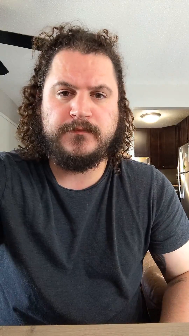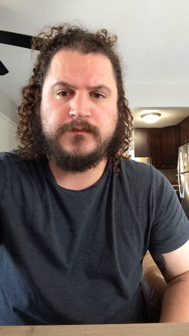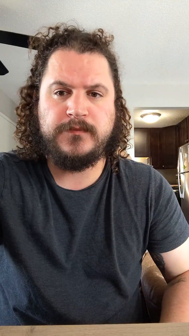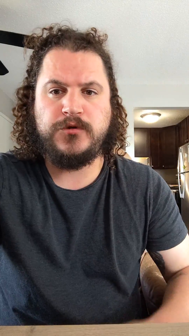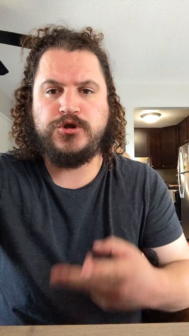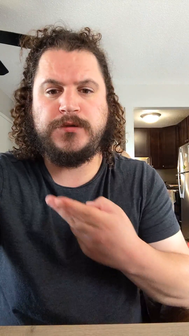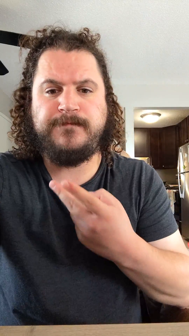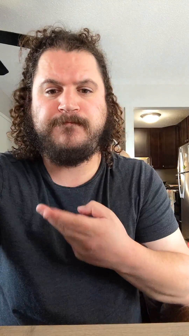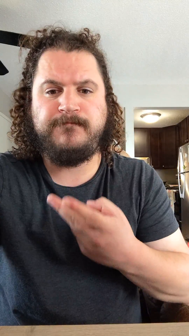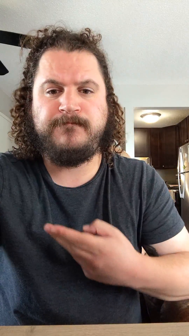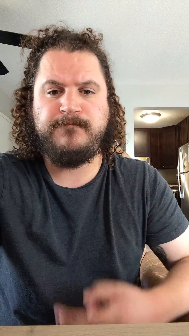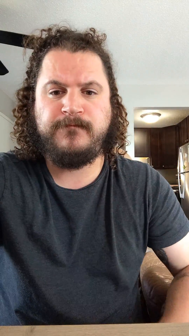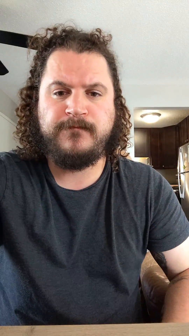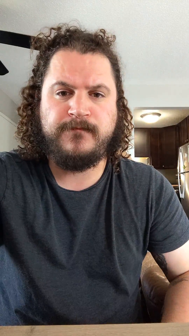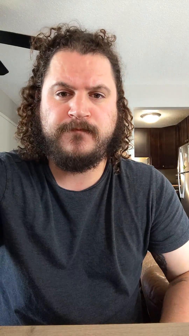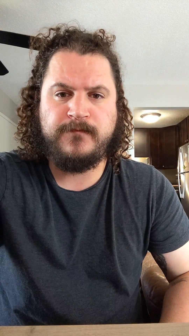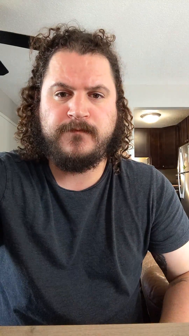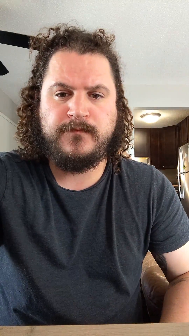sheep